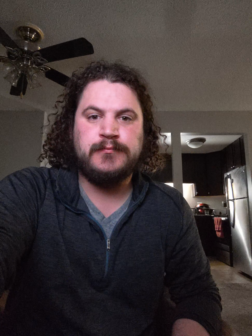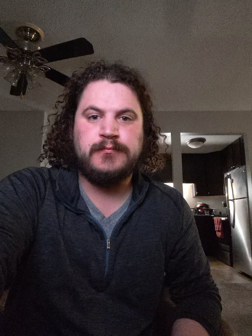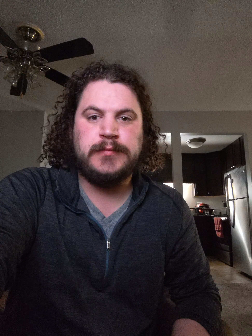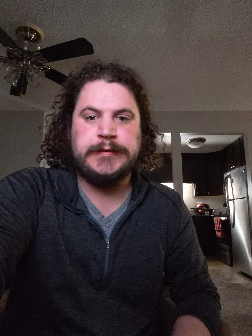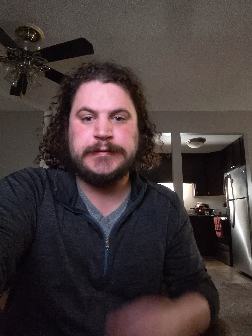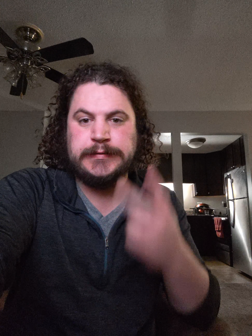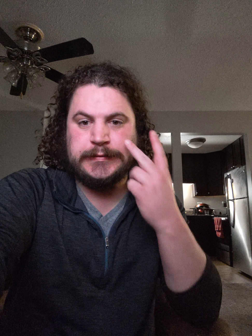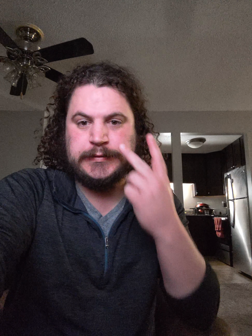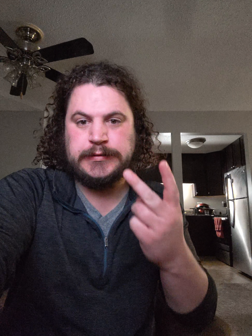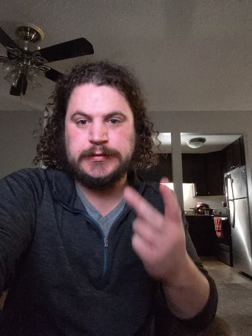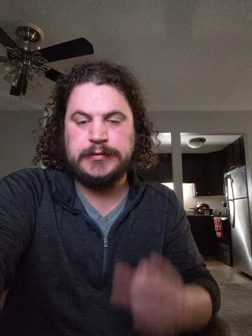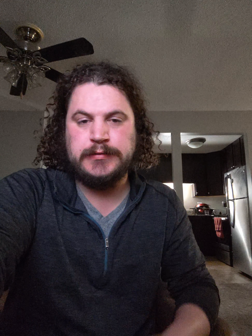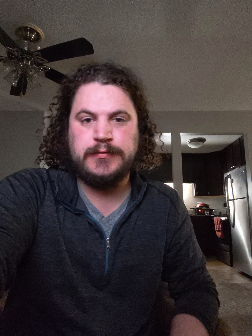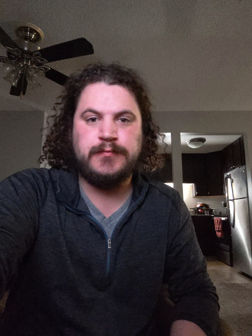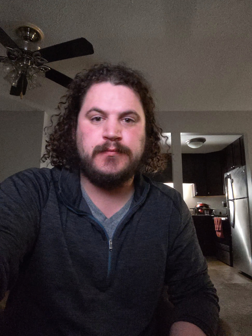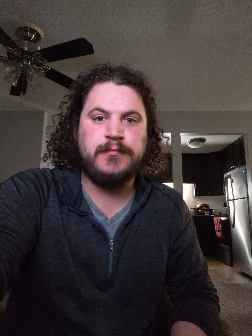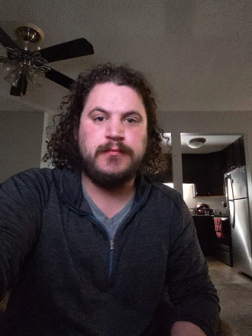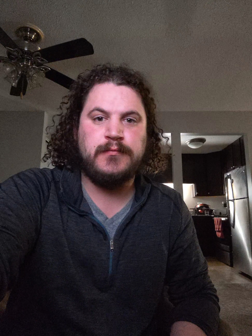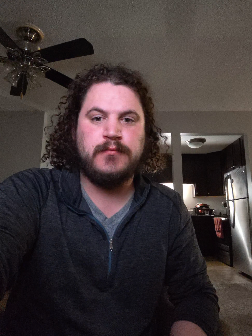see